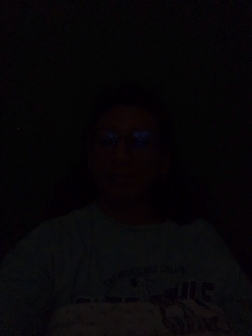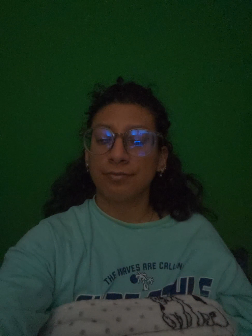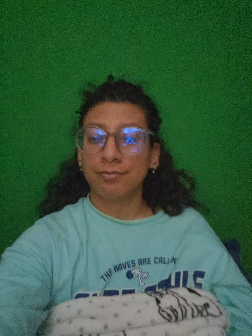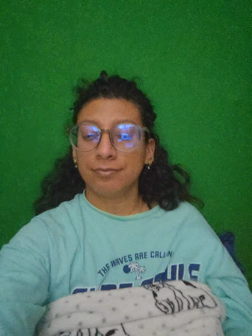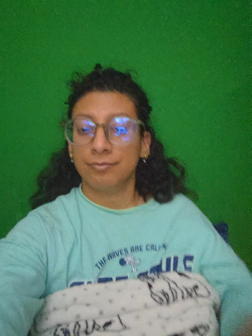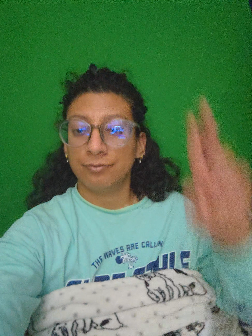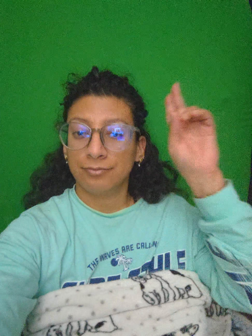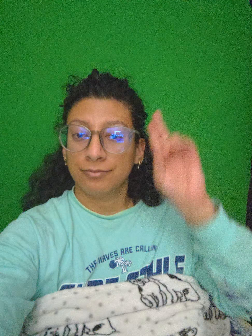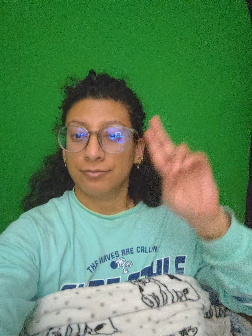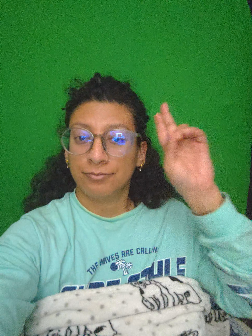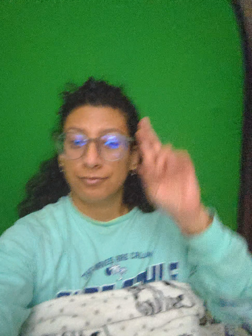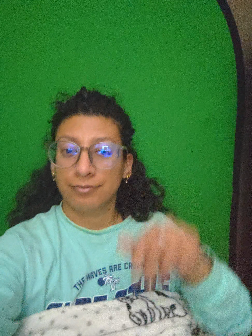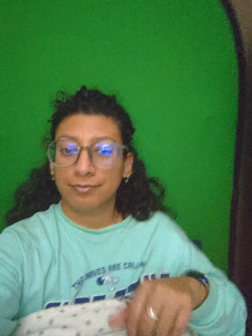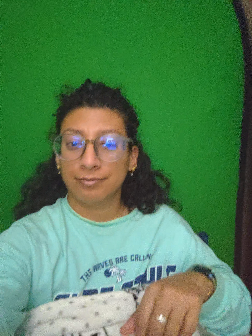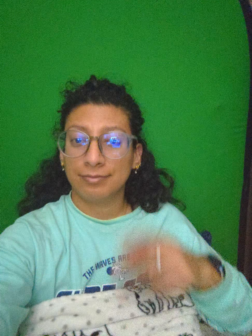uncle